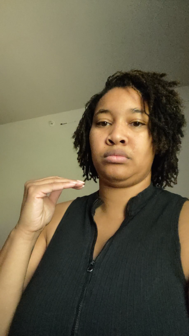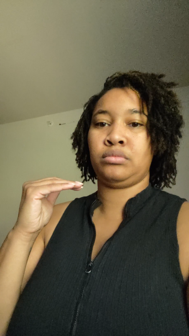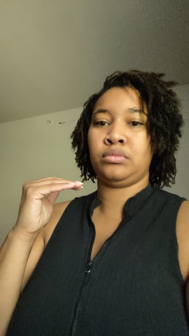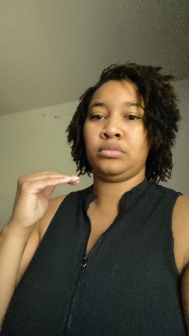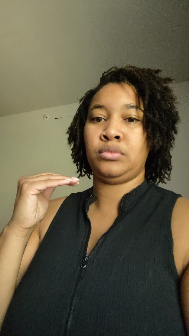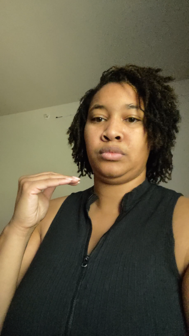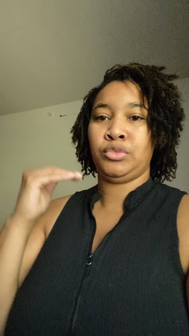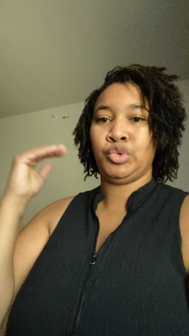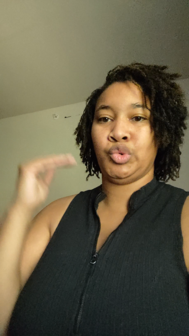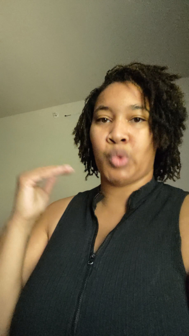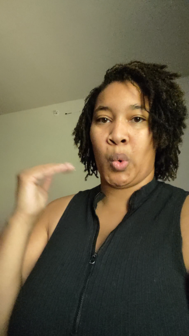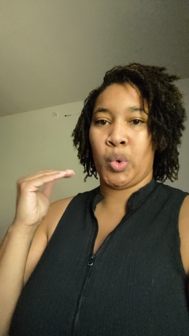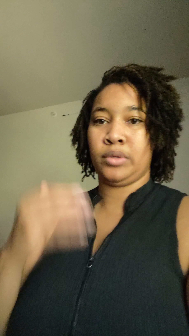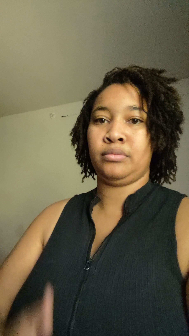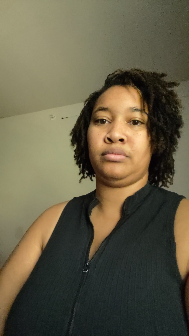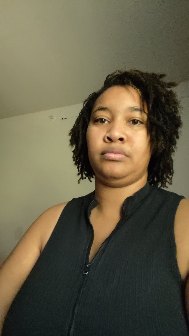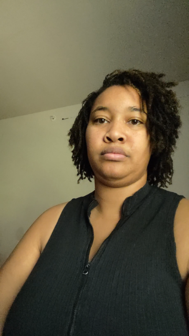short